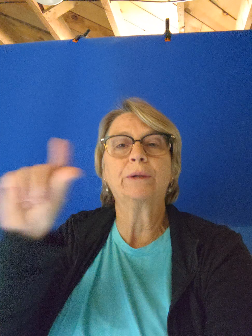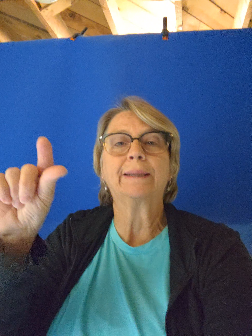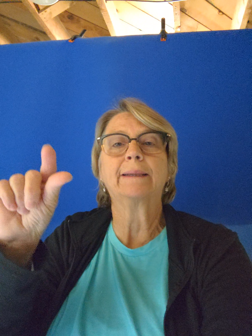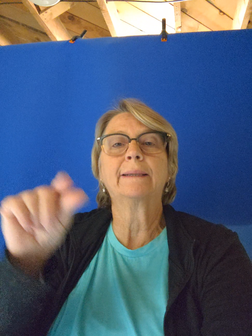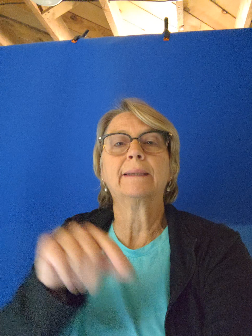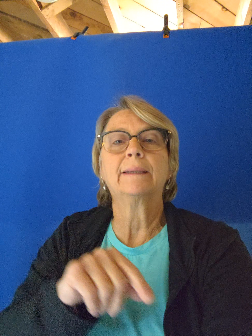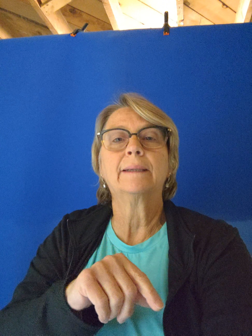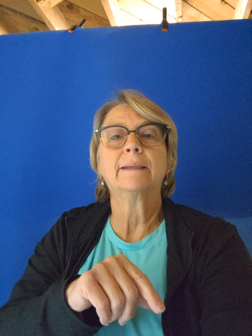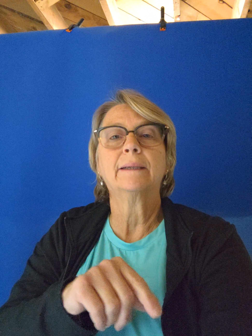green